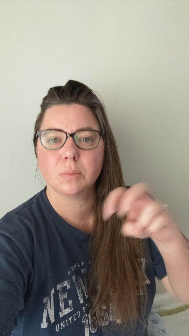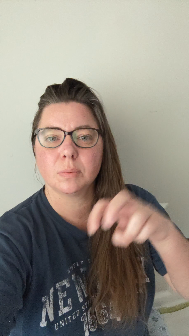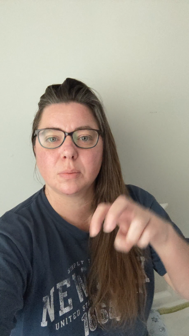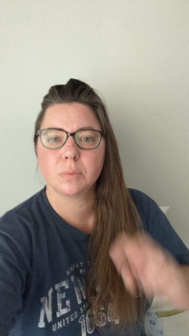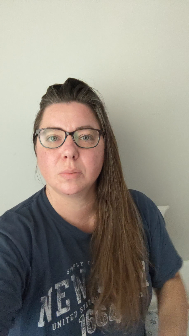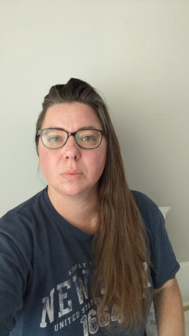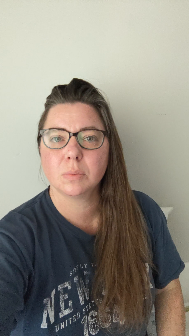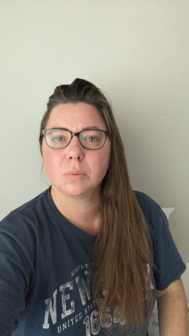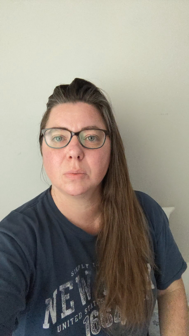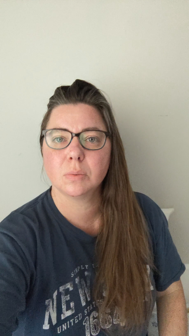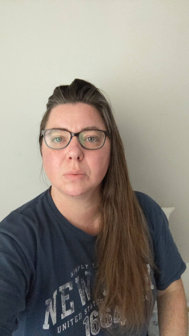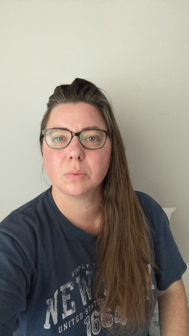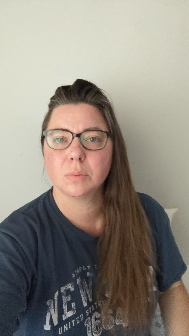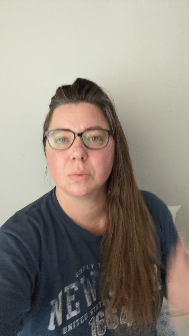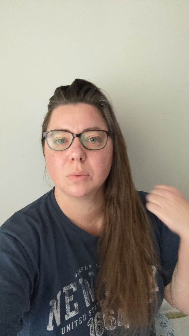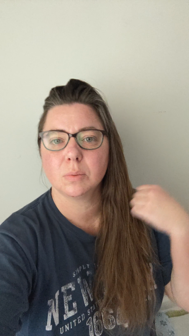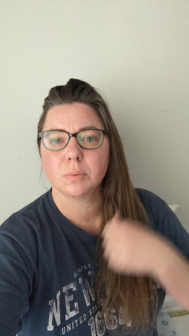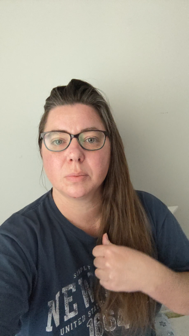coats